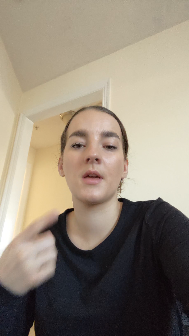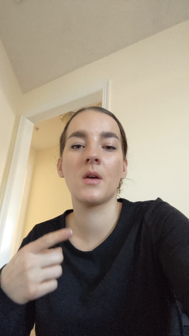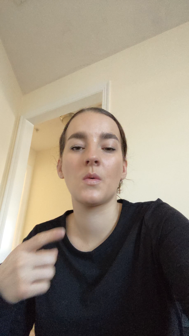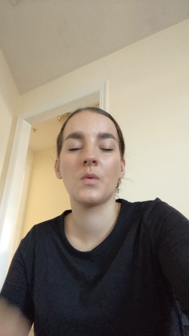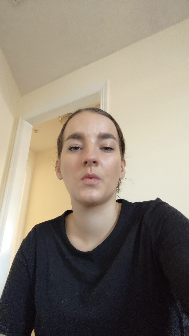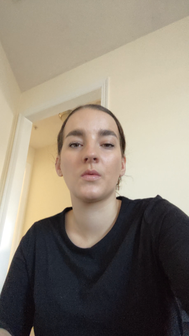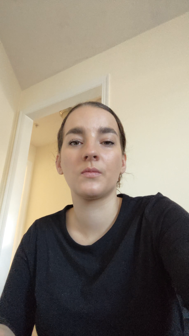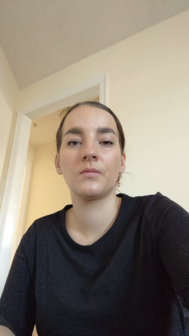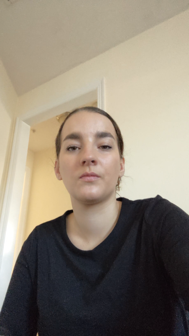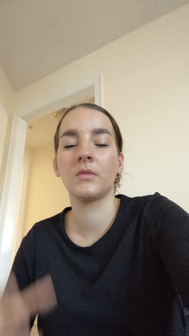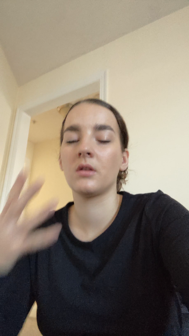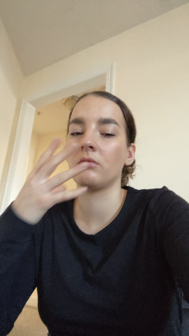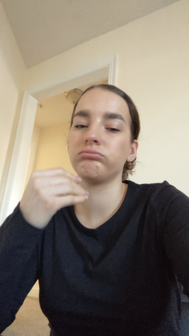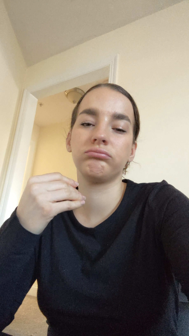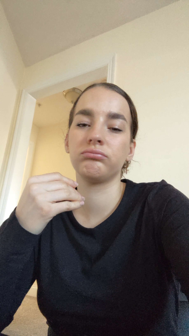asleep